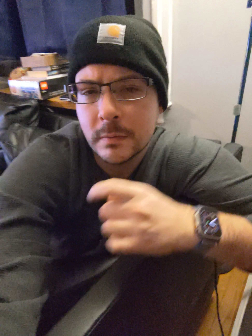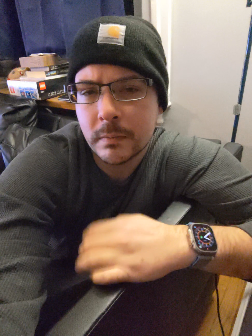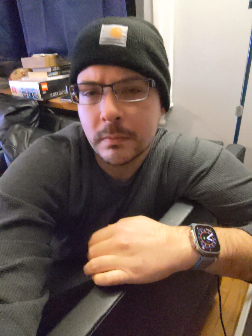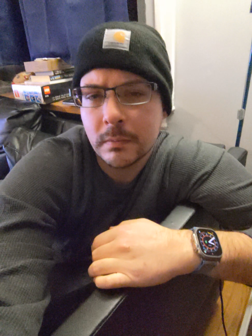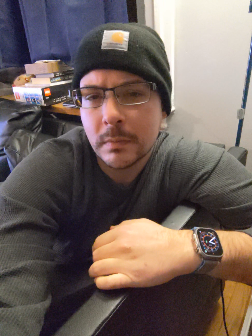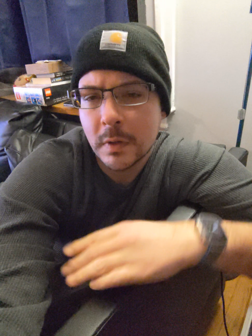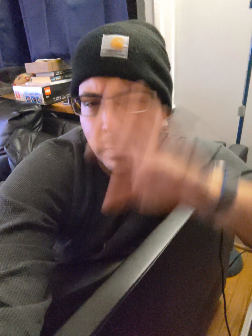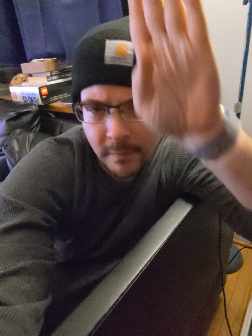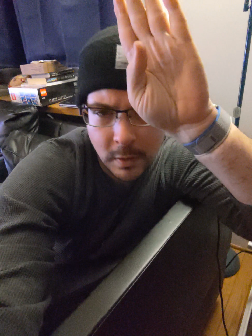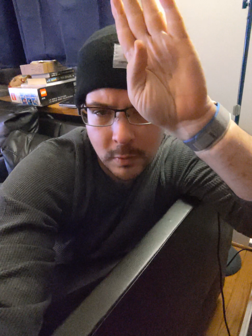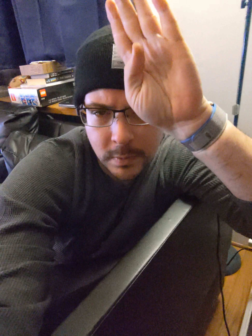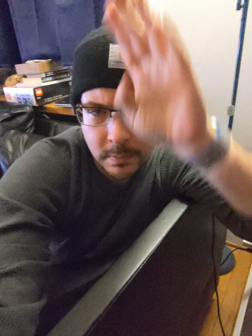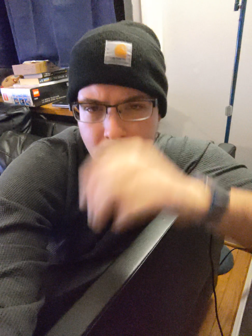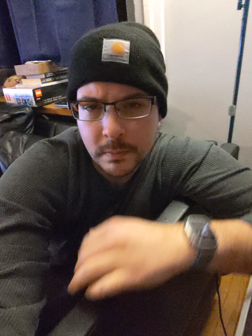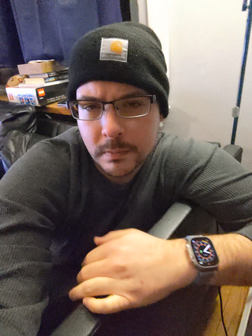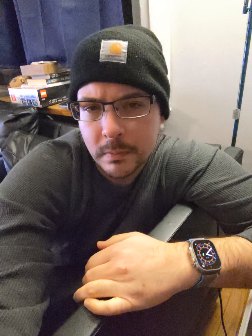fireman